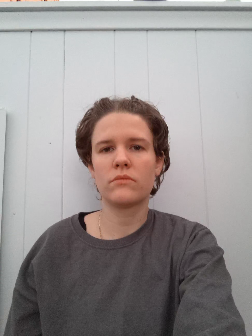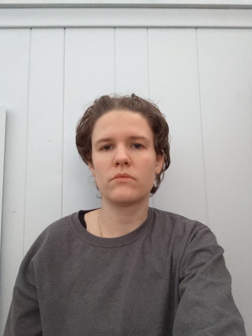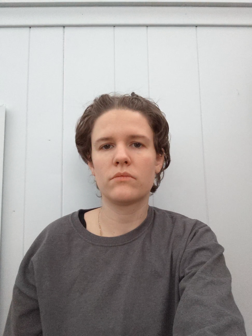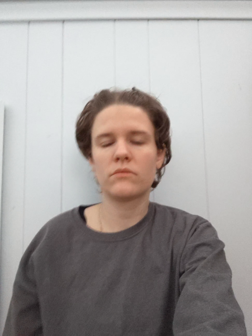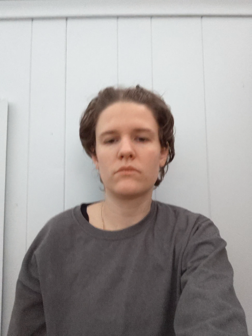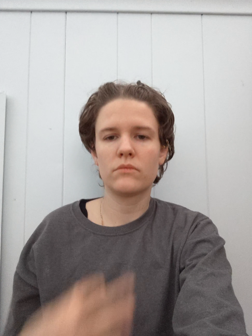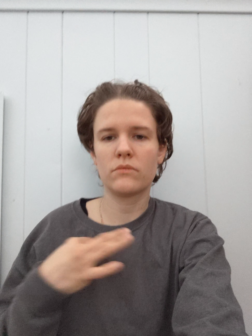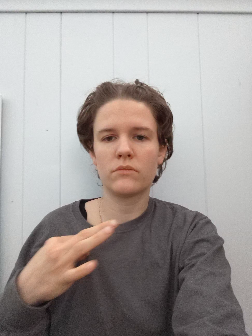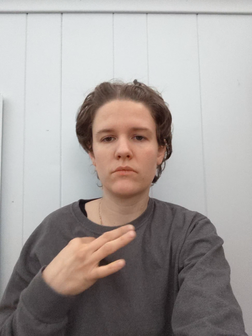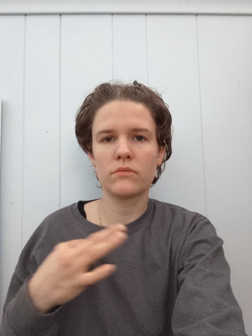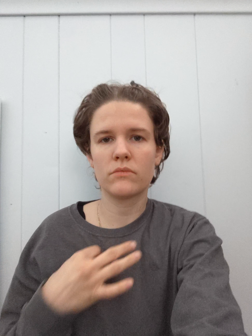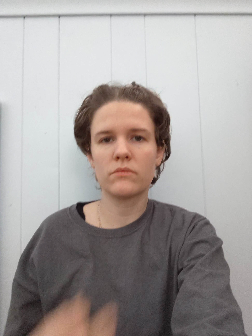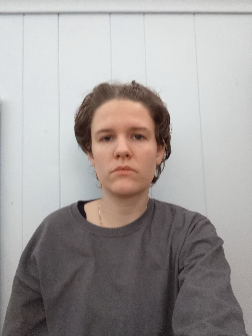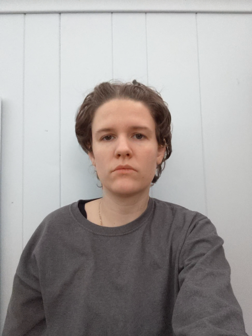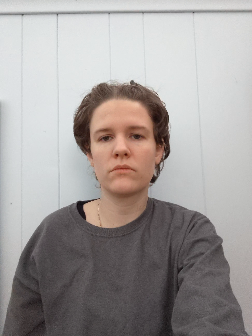shirt